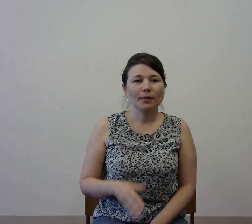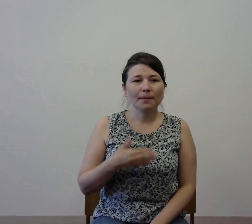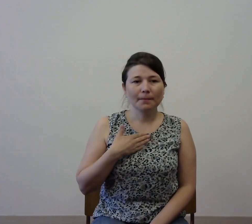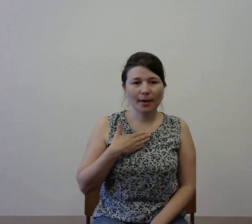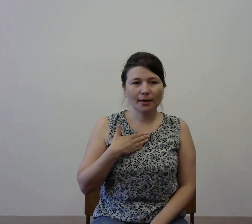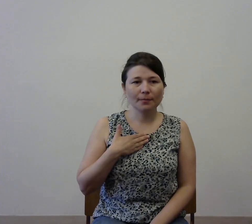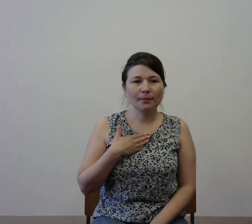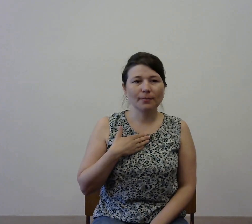mən